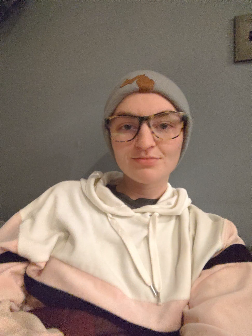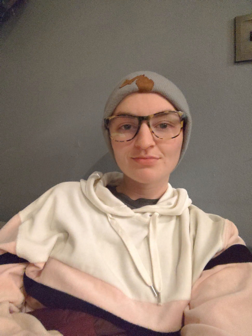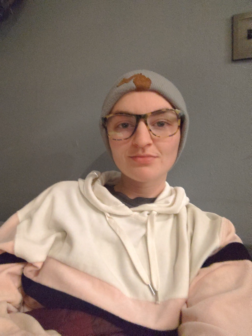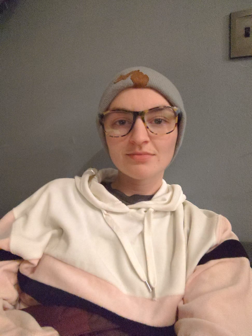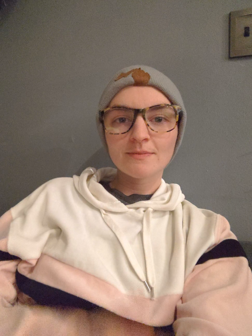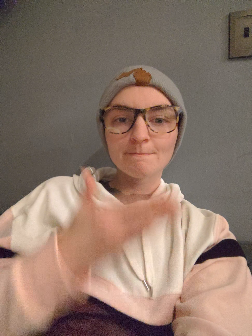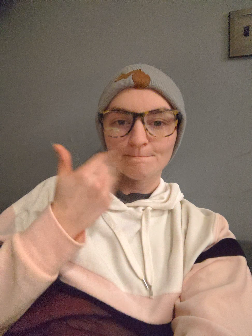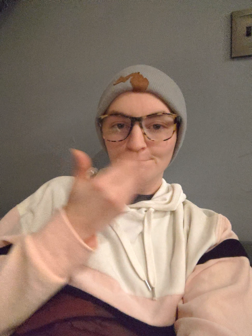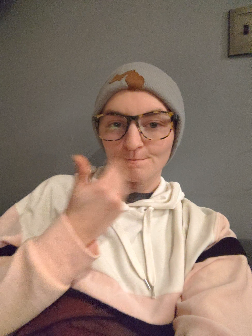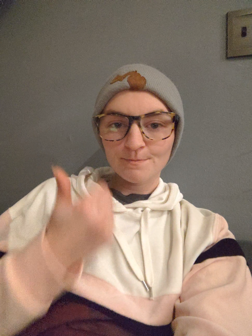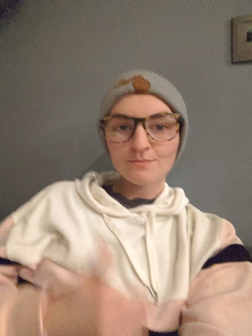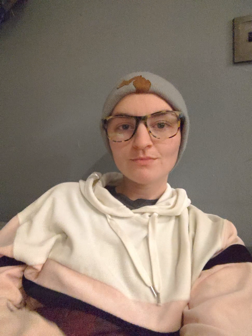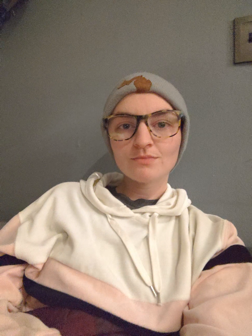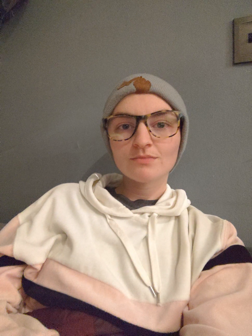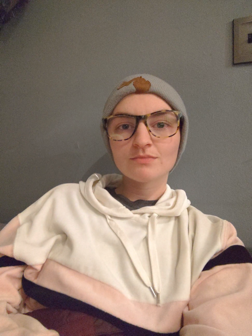napkin